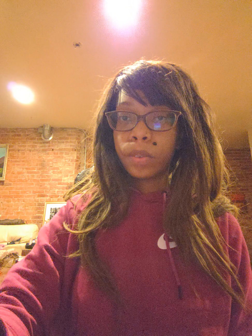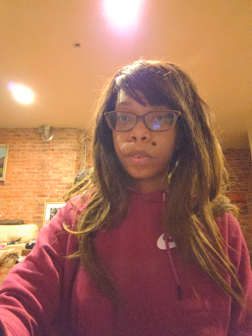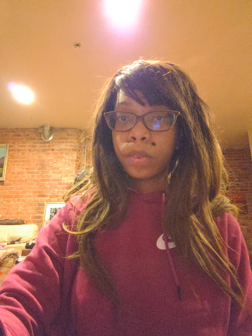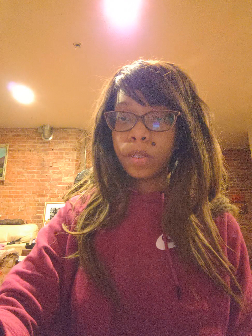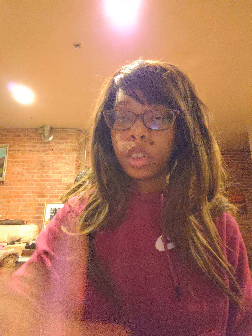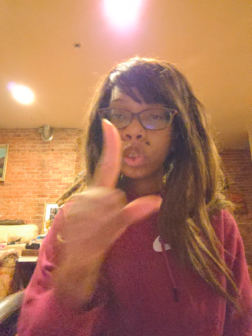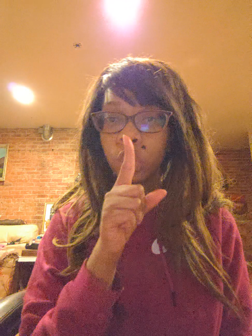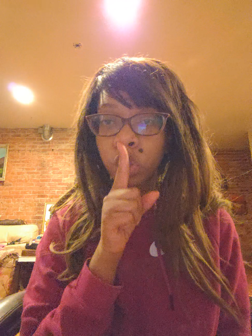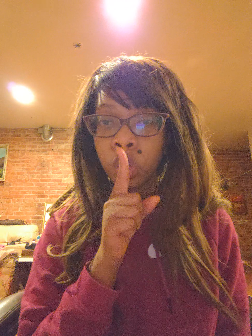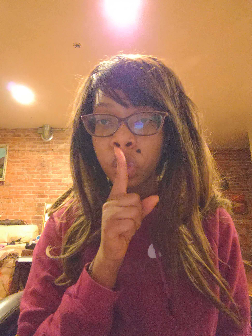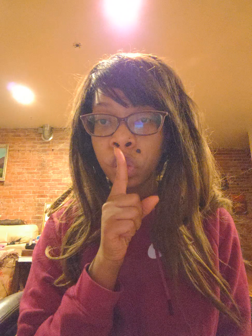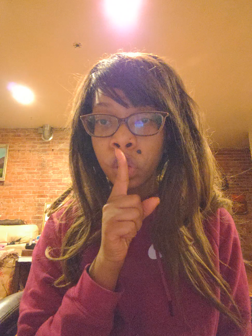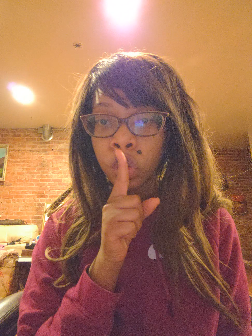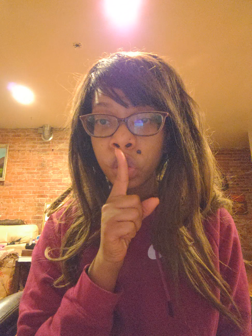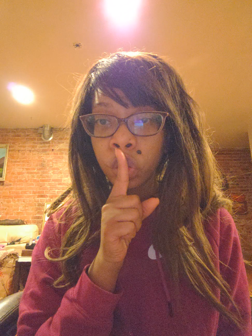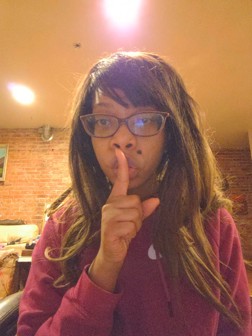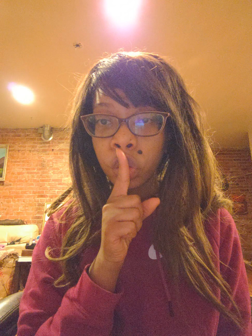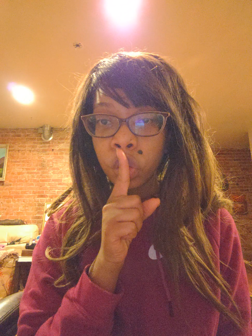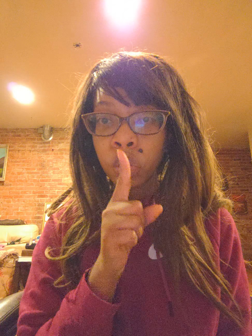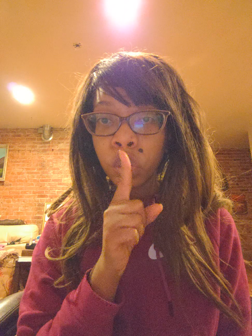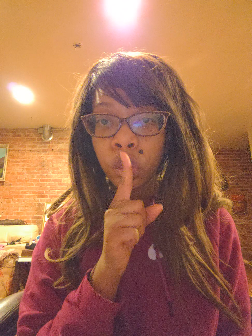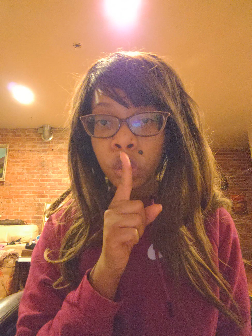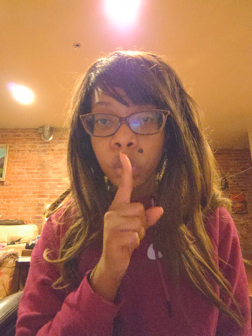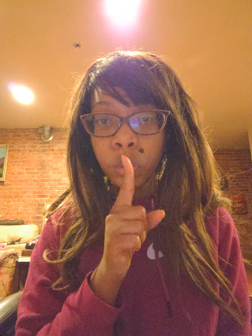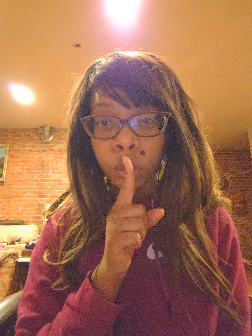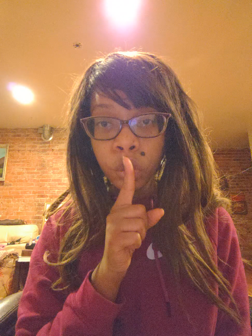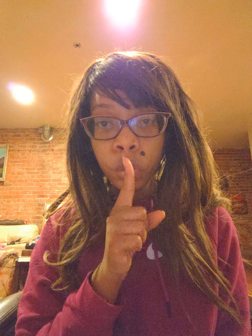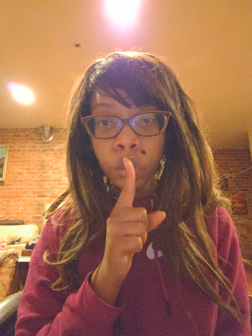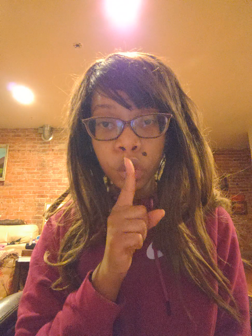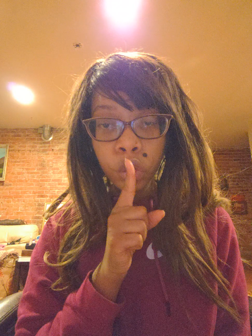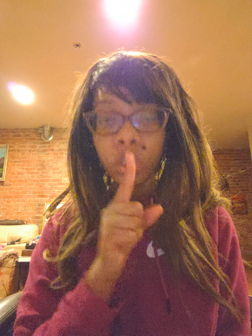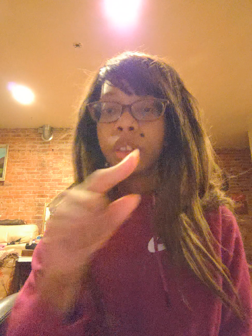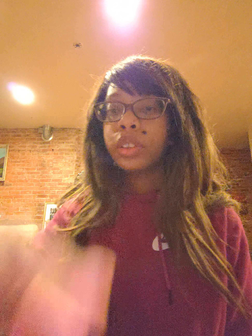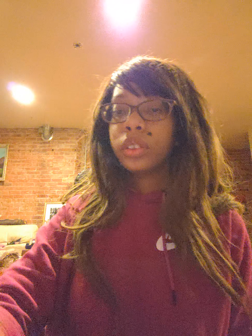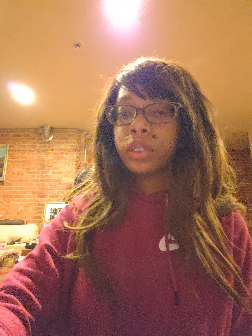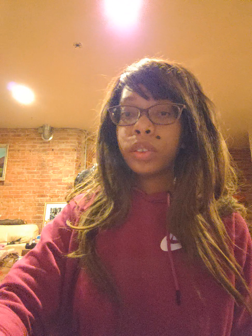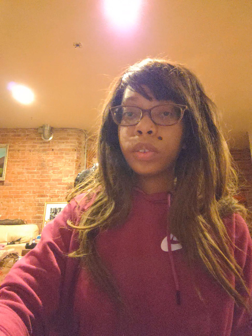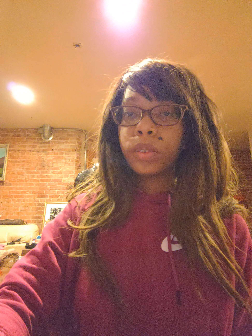shhh